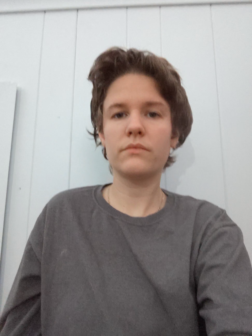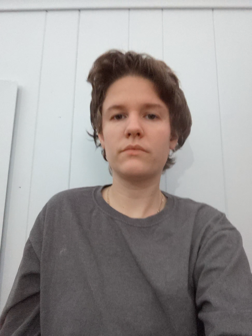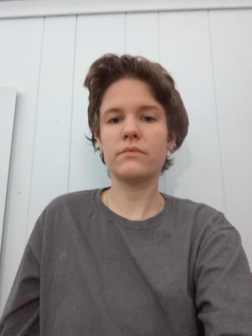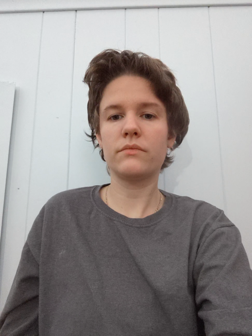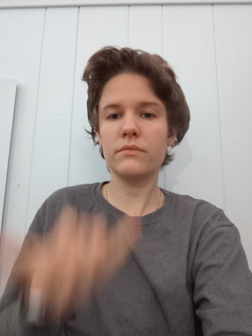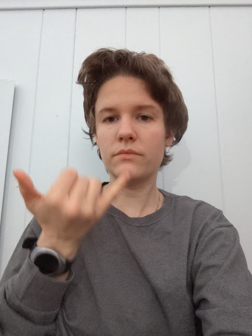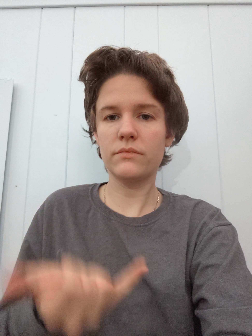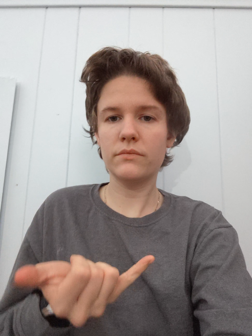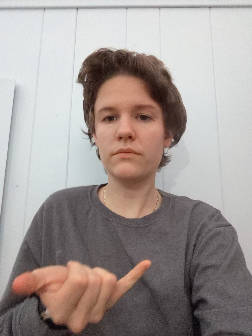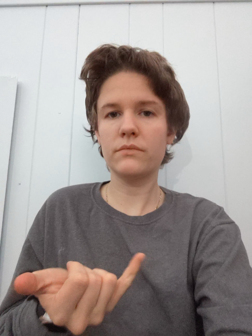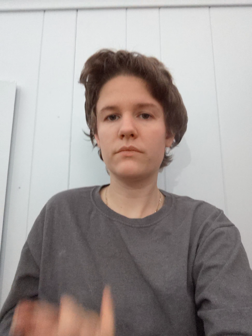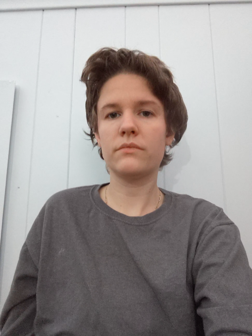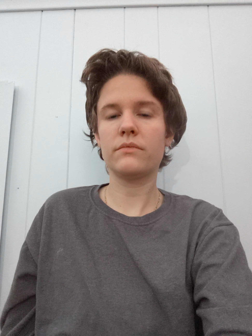now